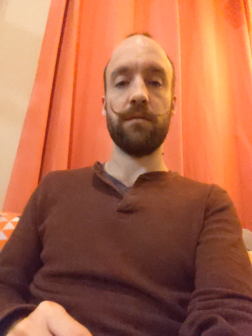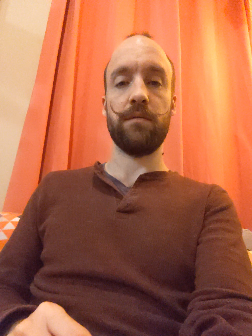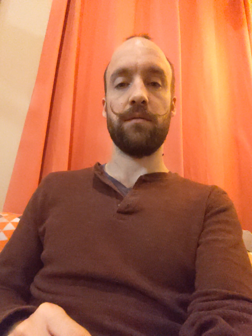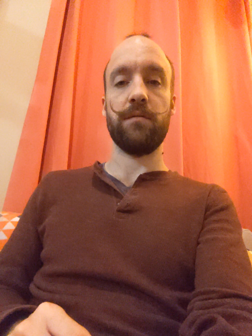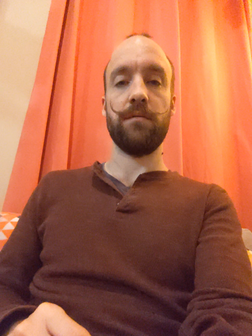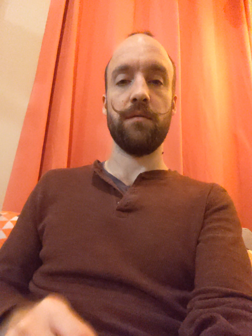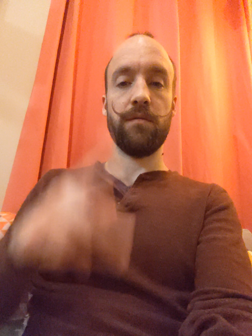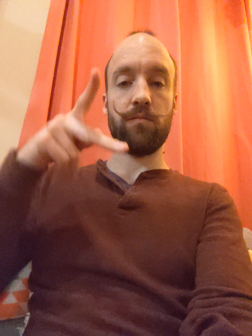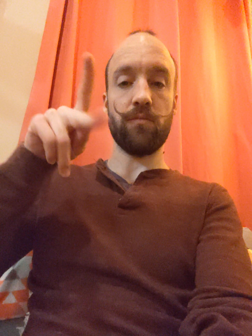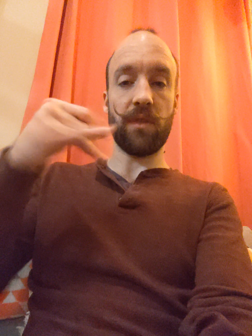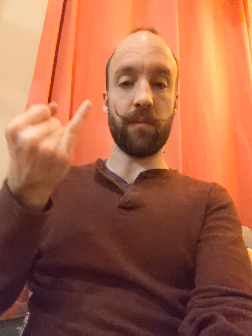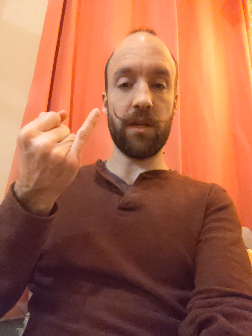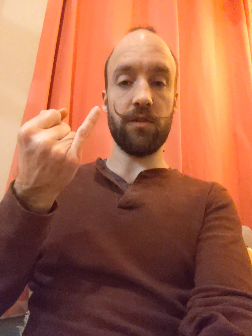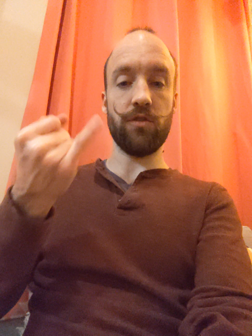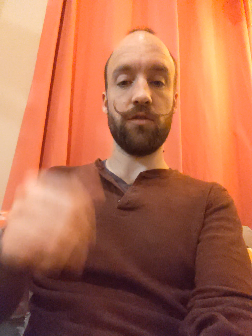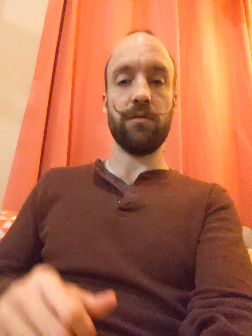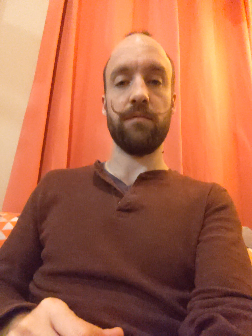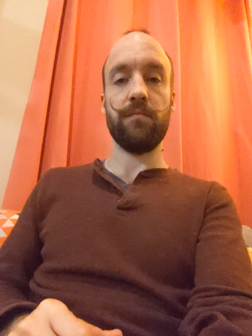pajamas